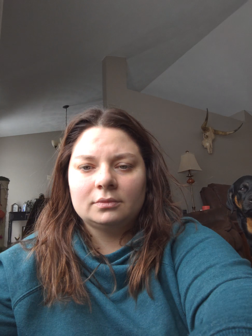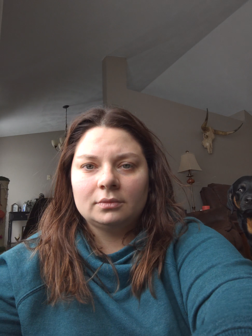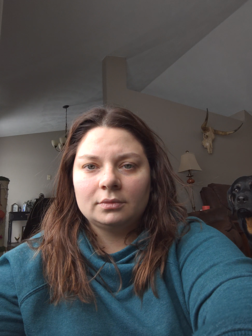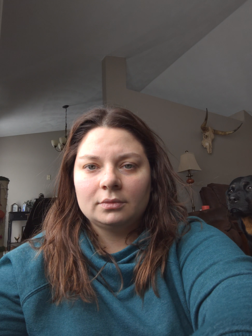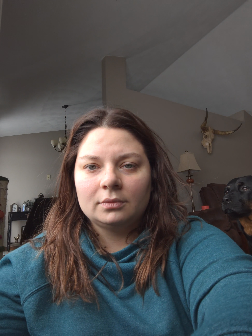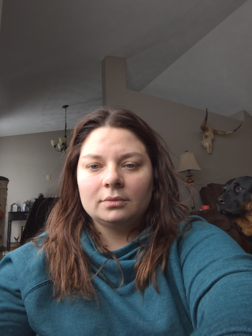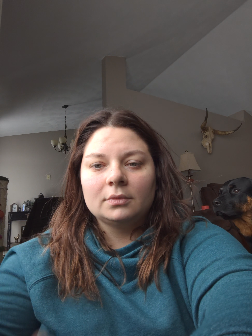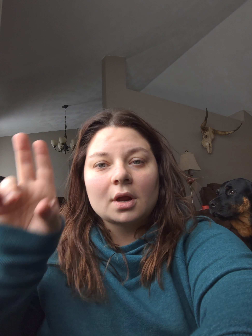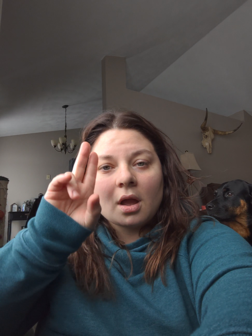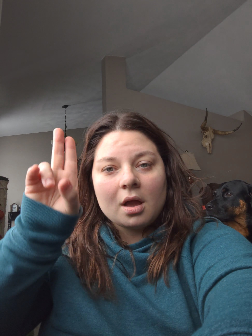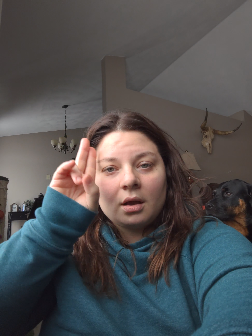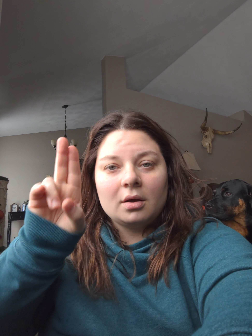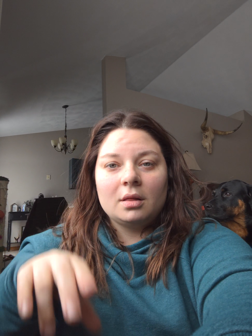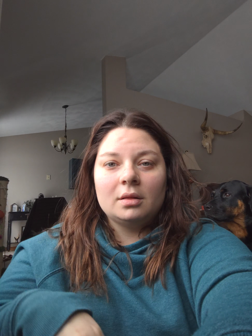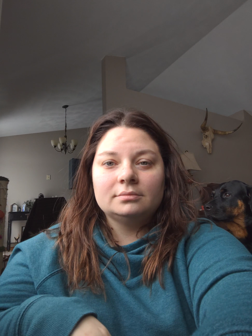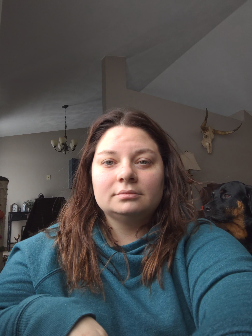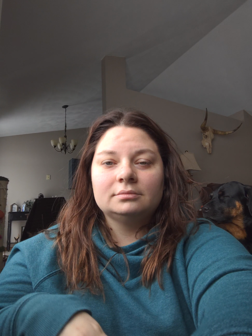uncle